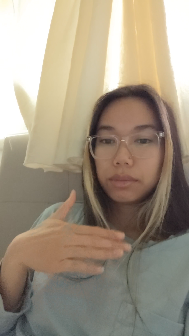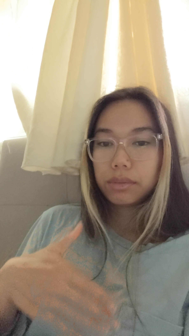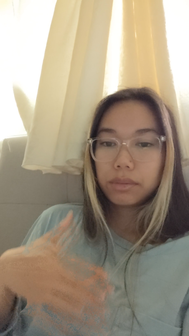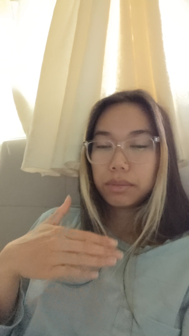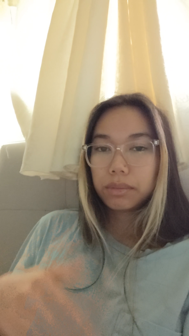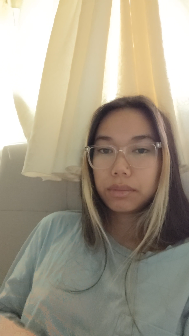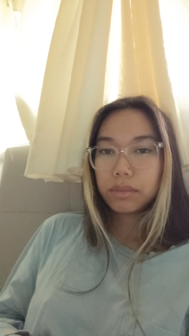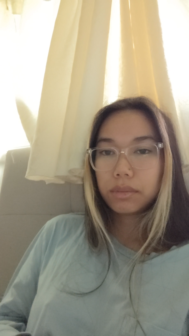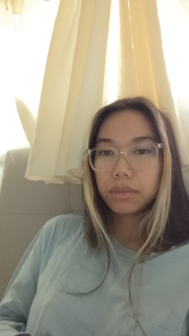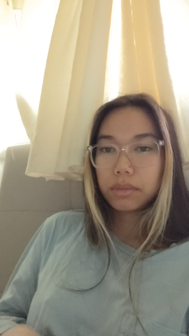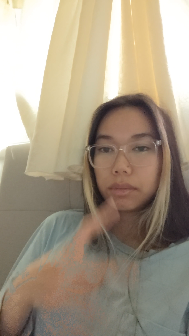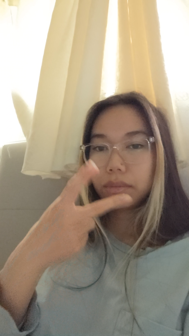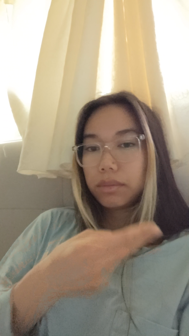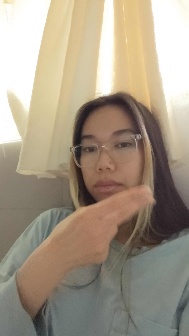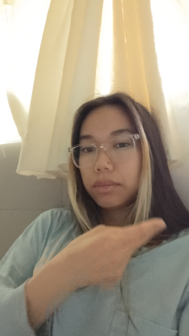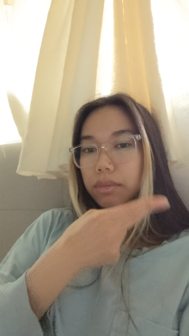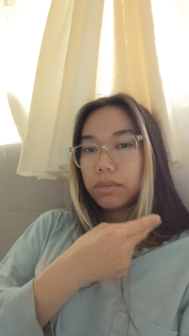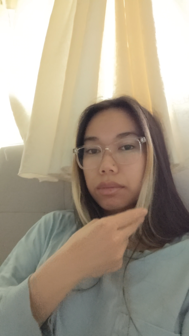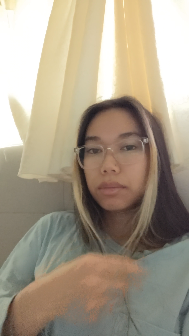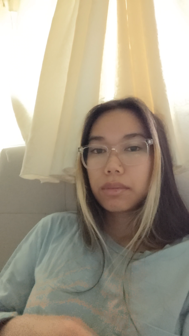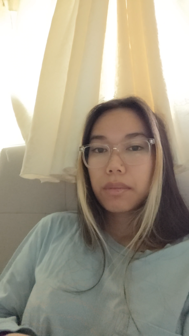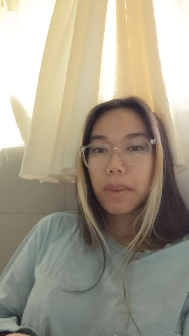sheep